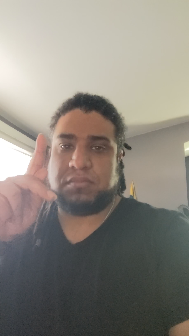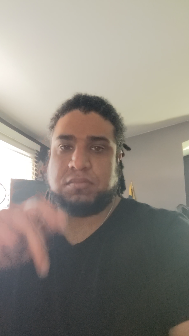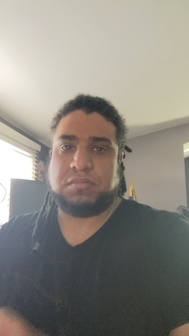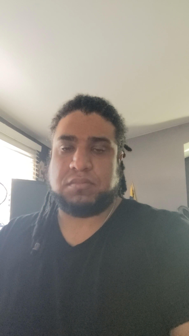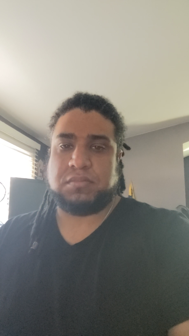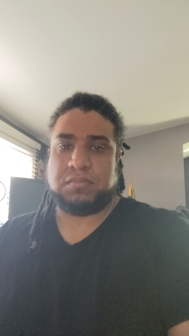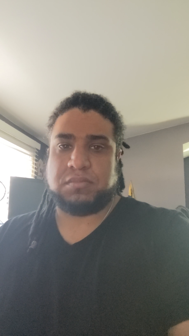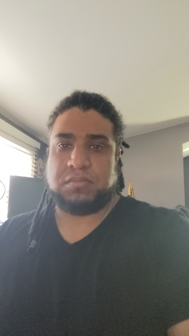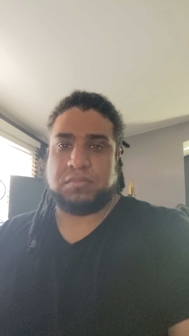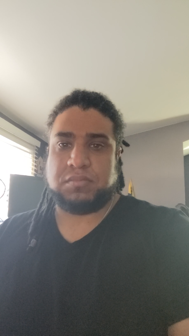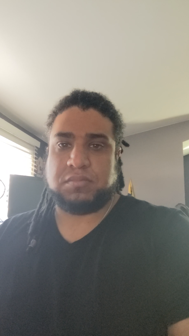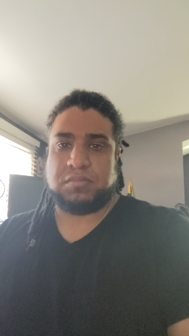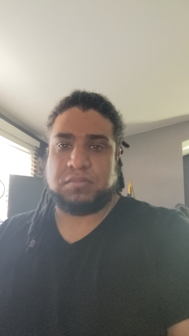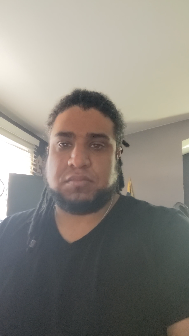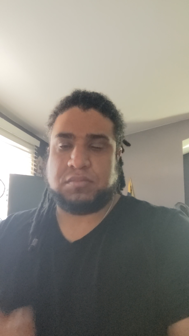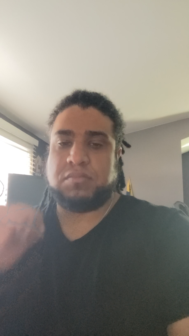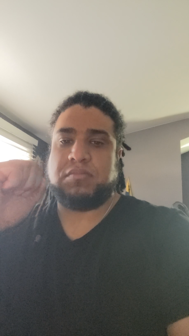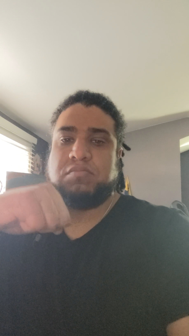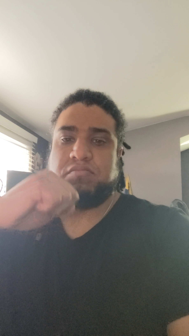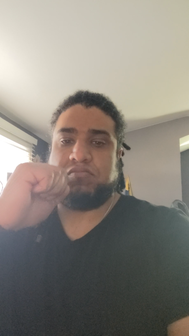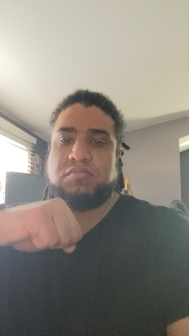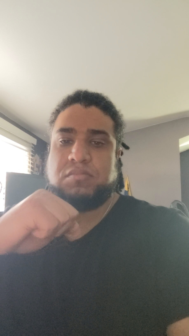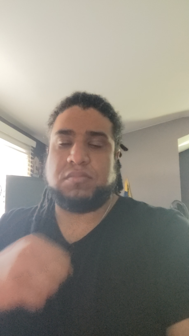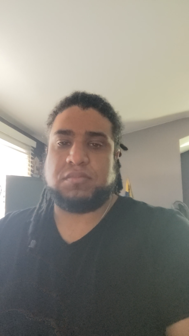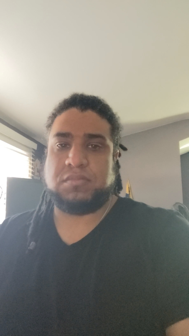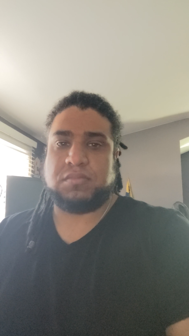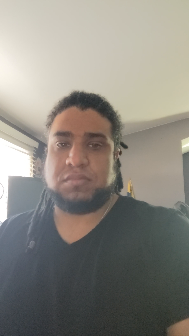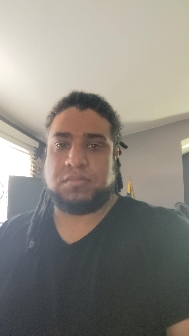rock